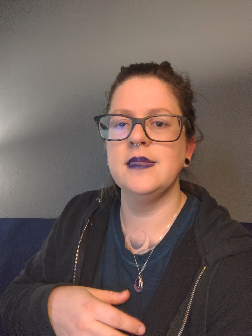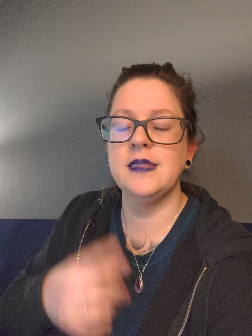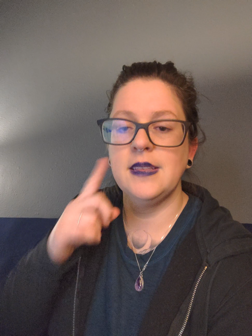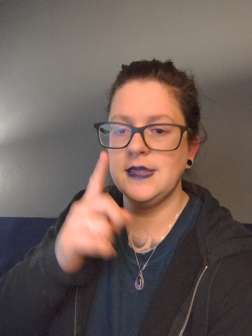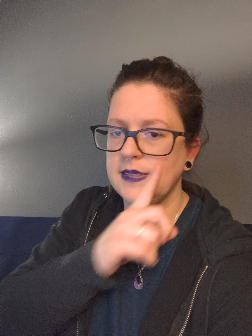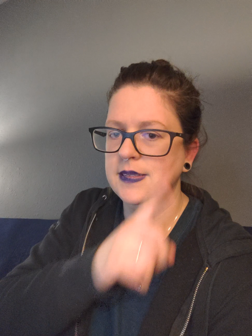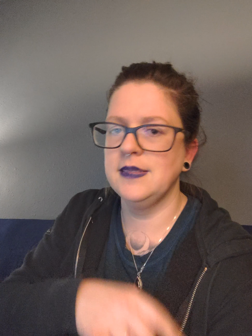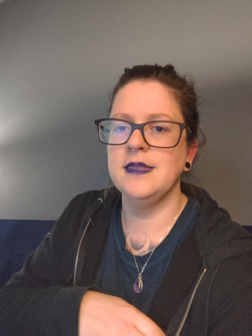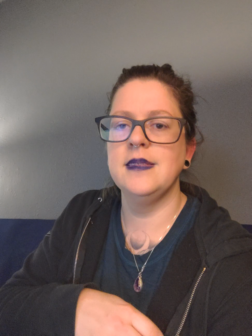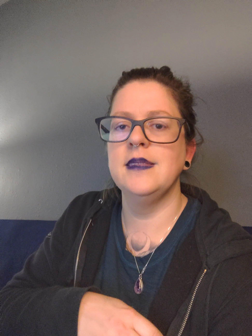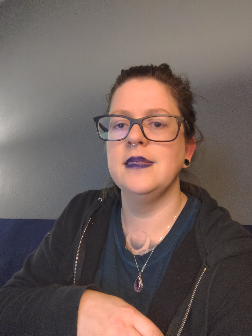eye